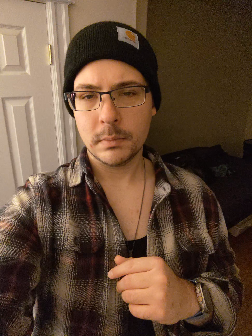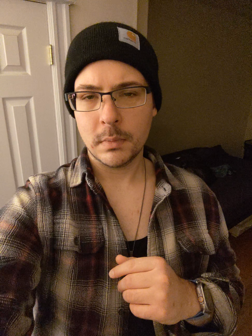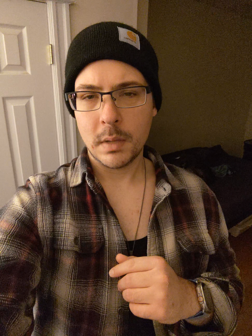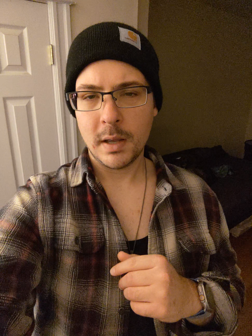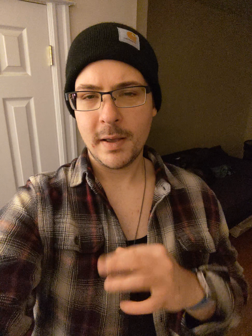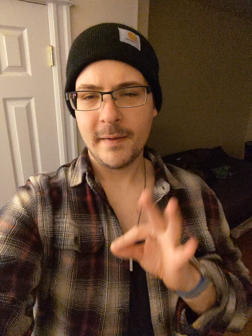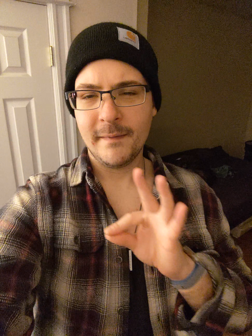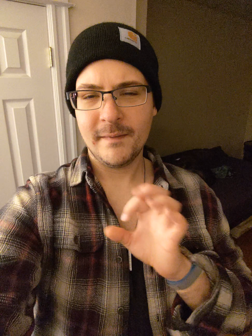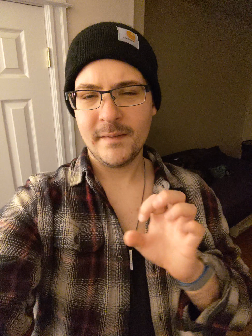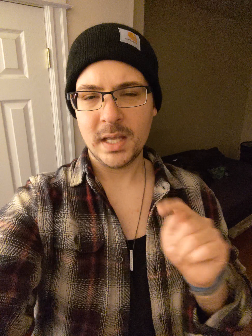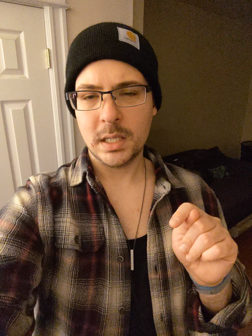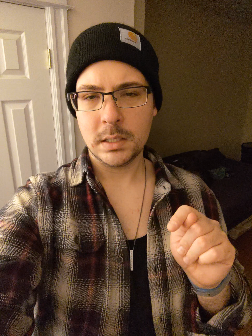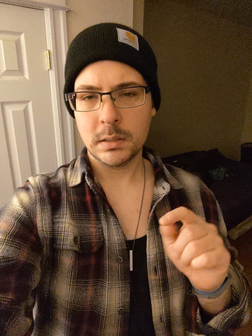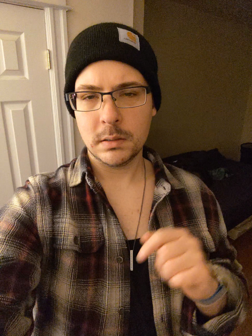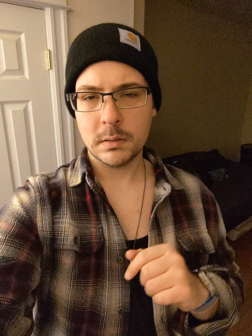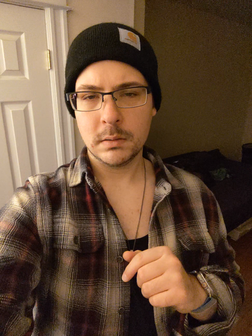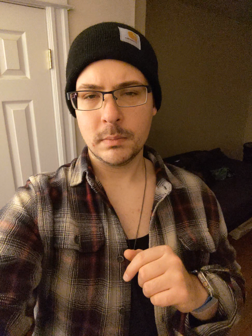feet